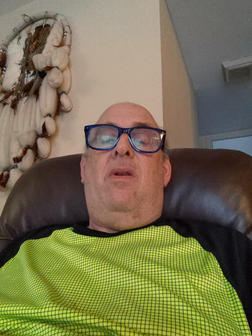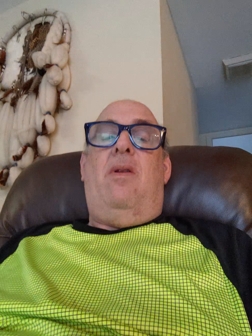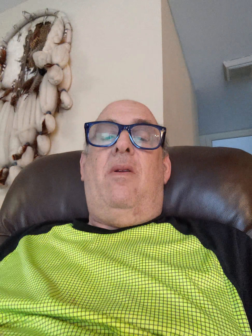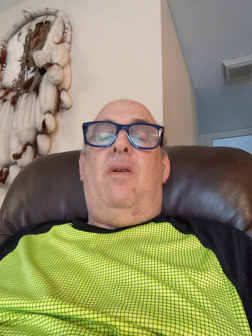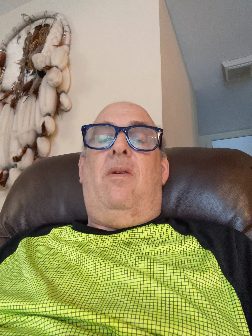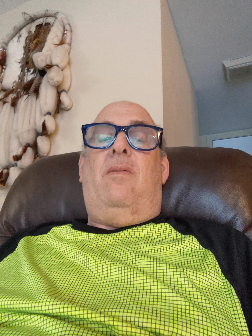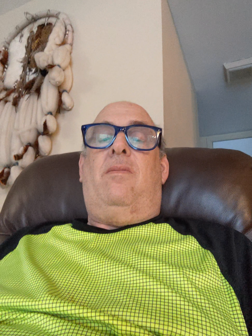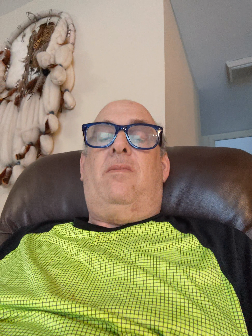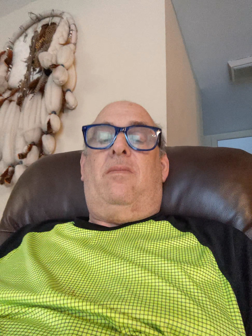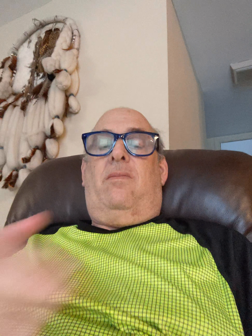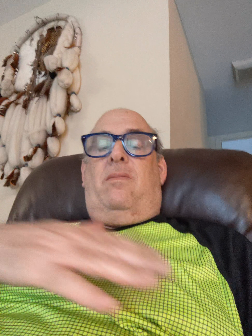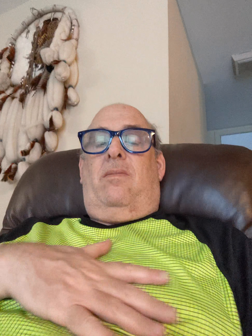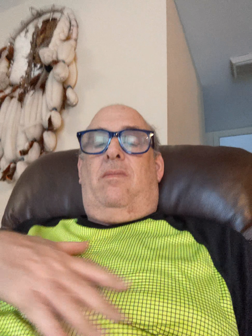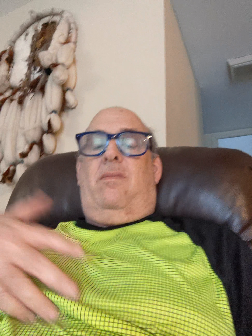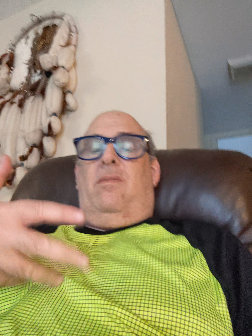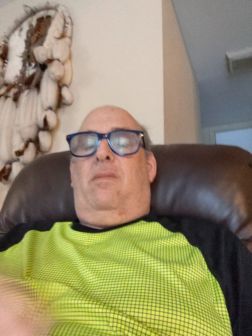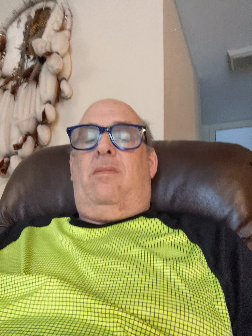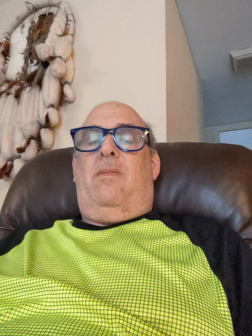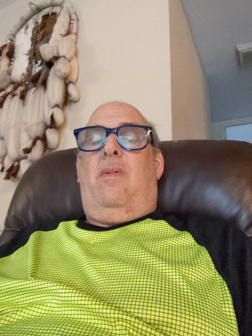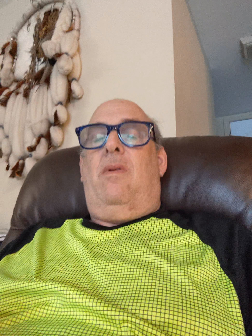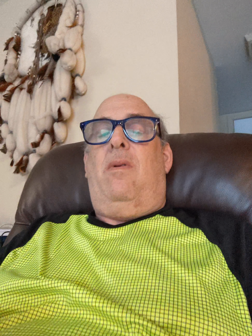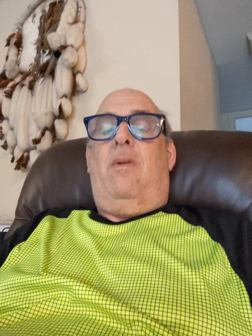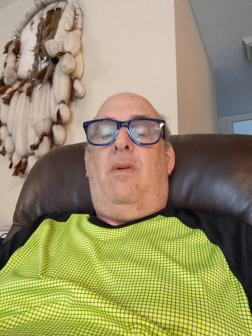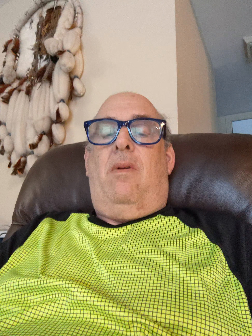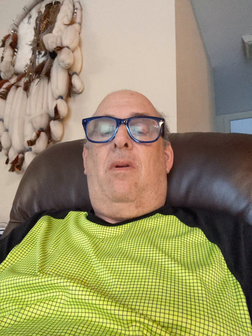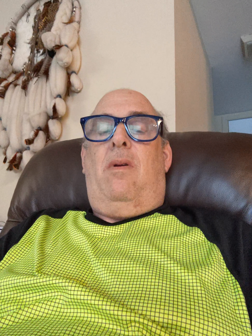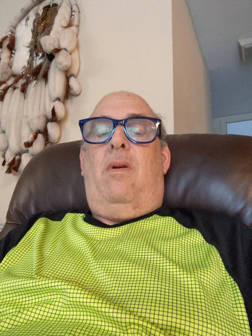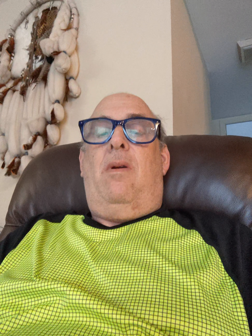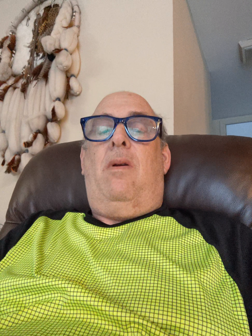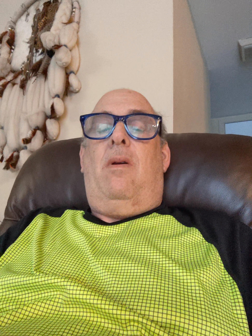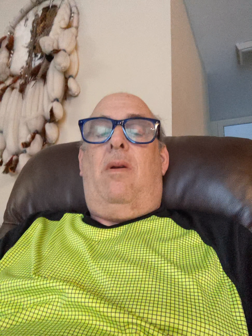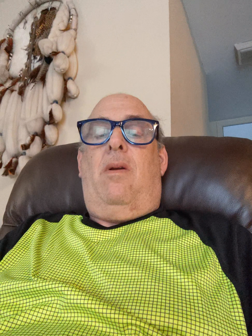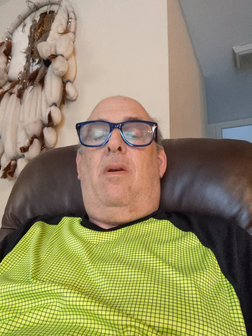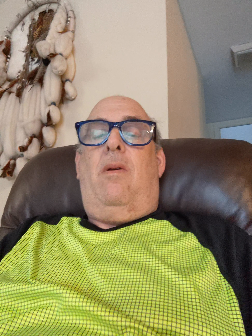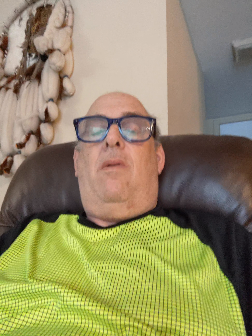zebra